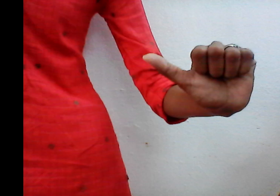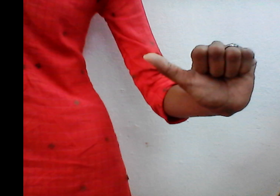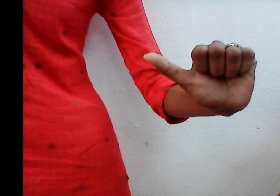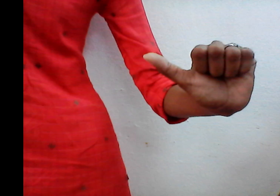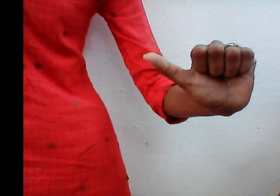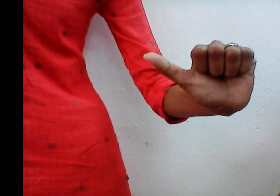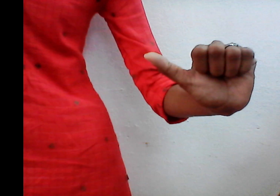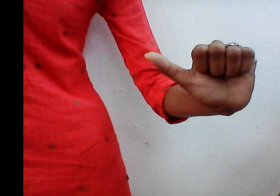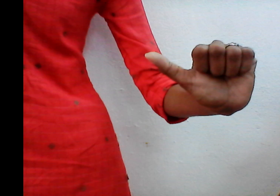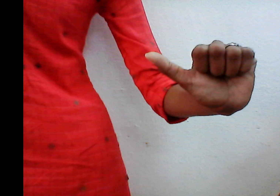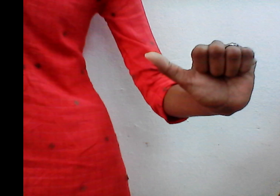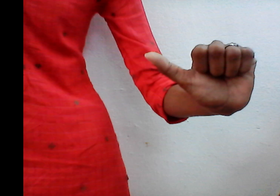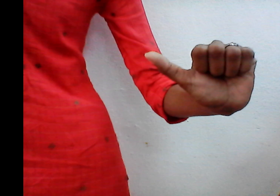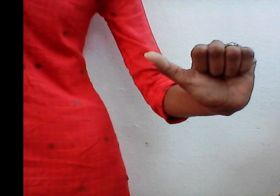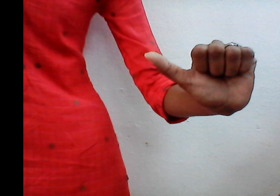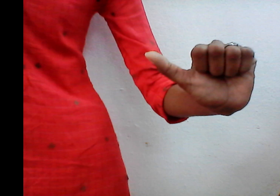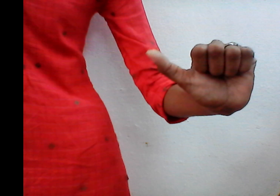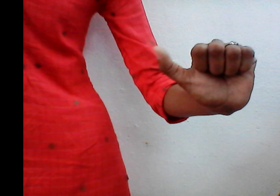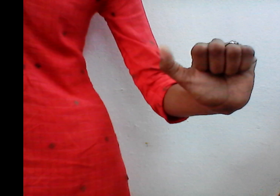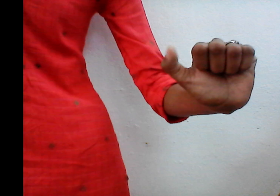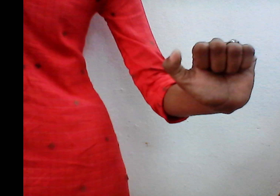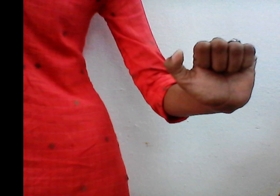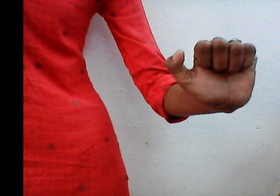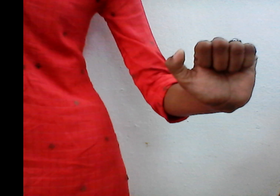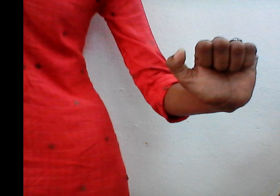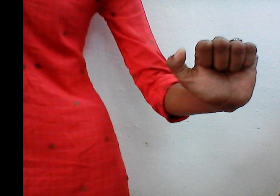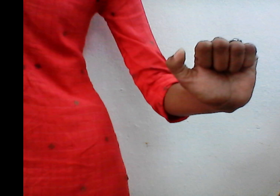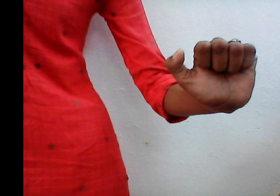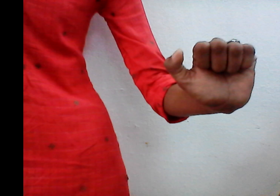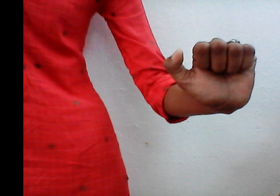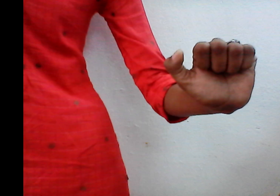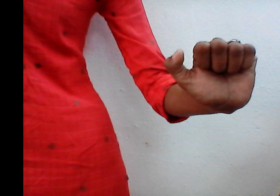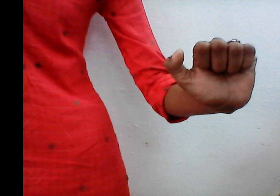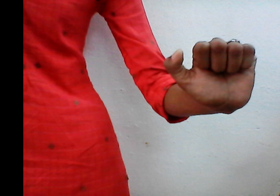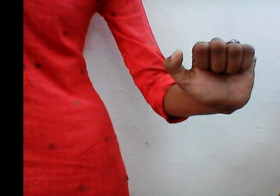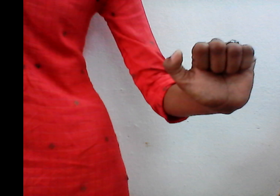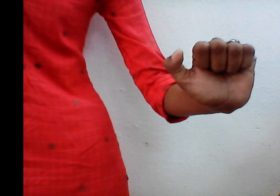ഏ